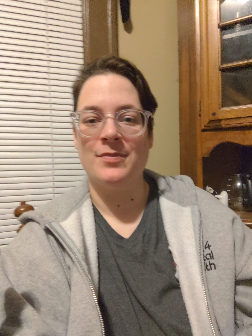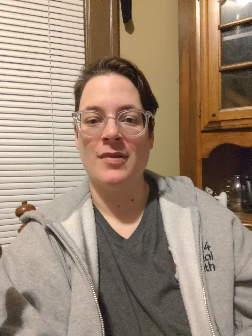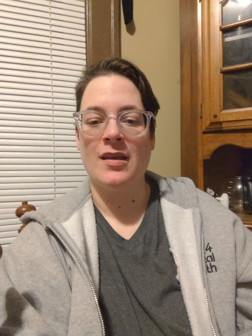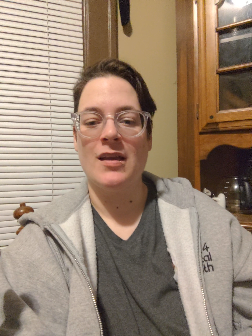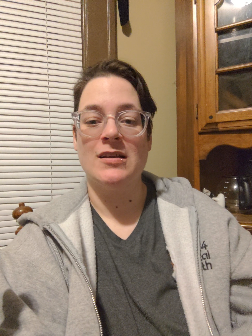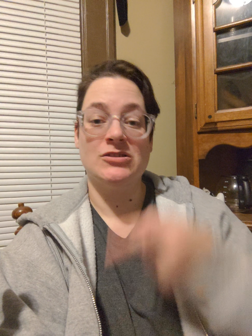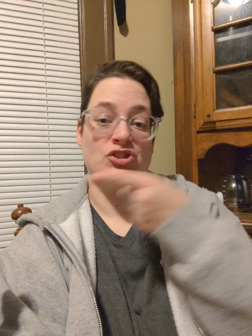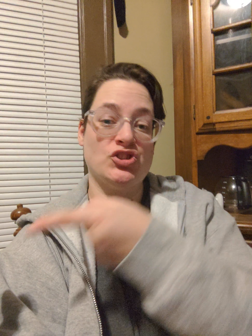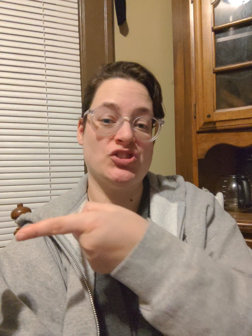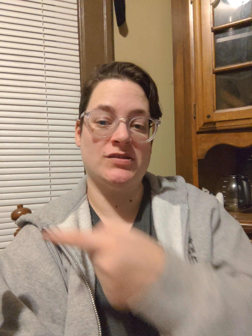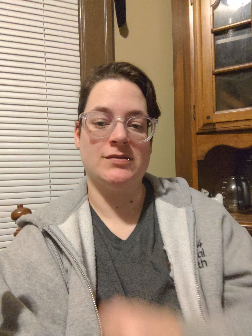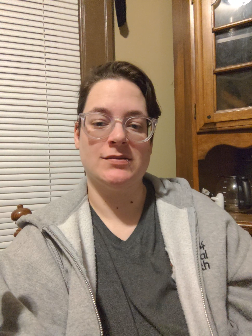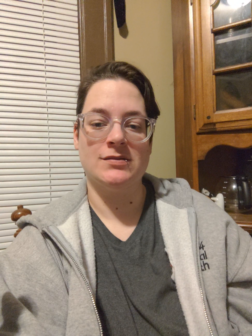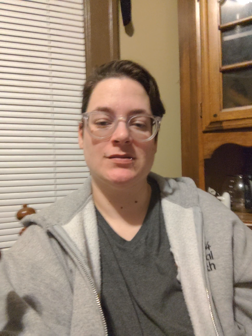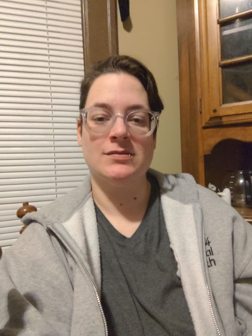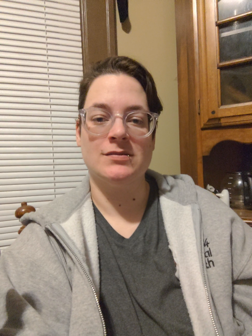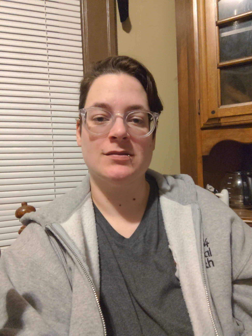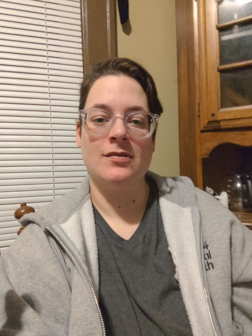he/she/it